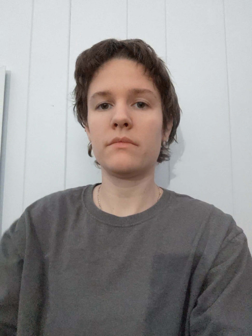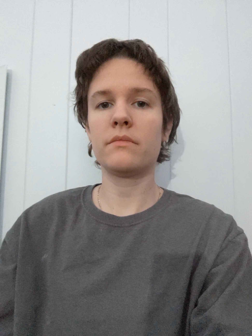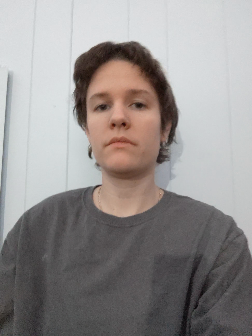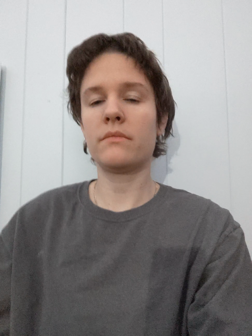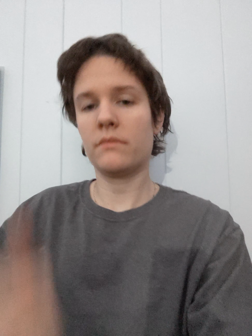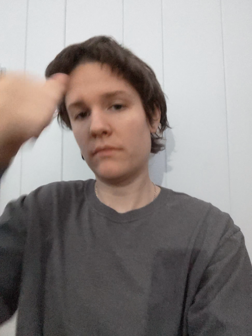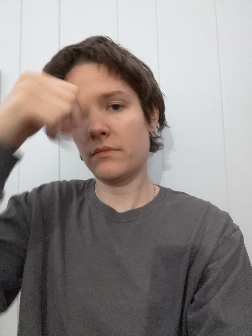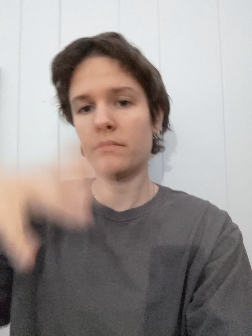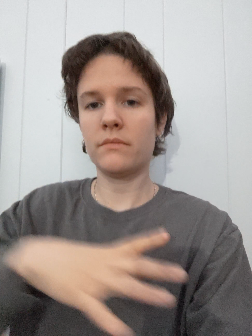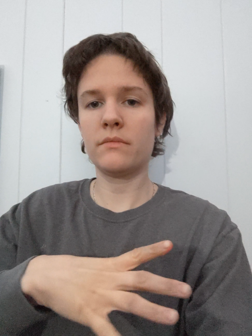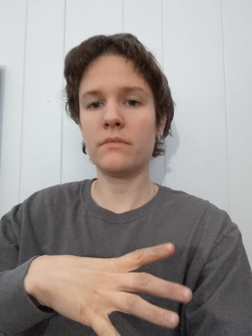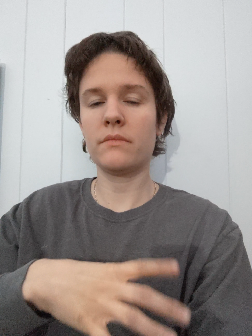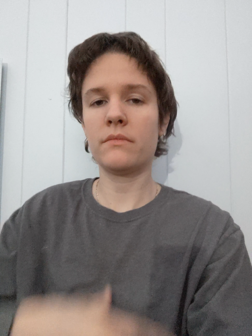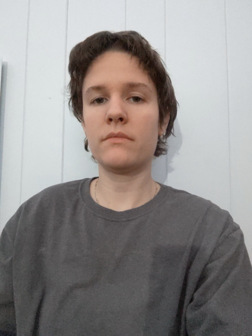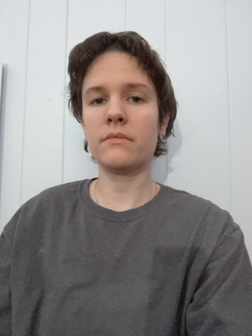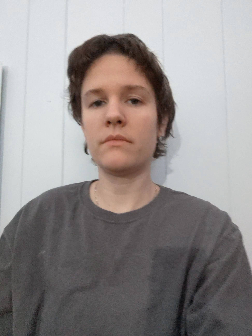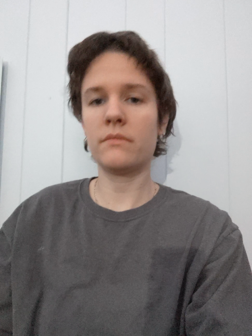man